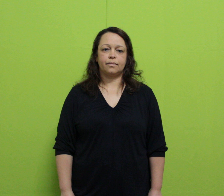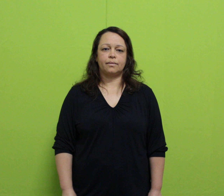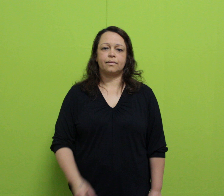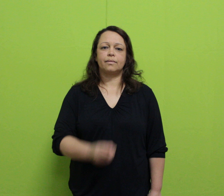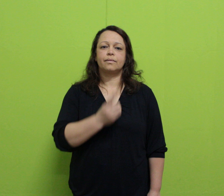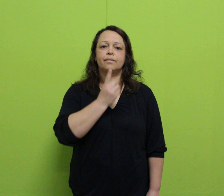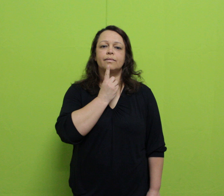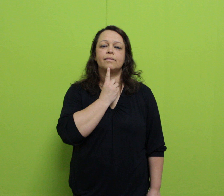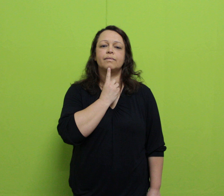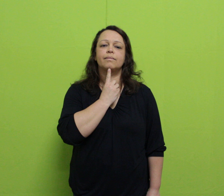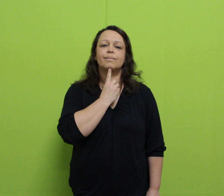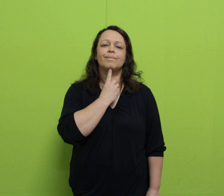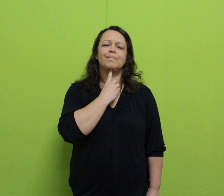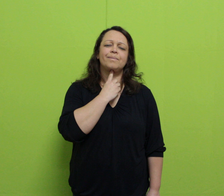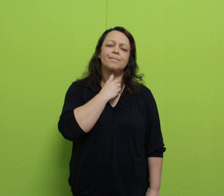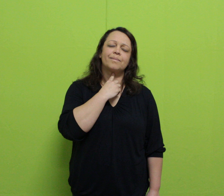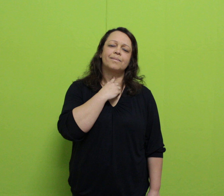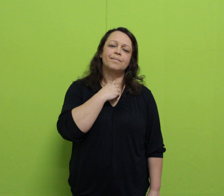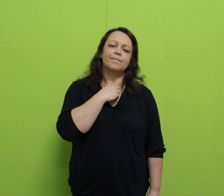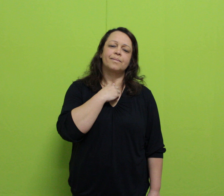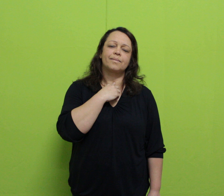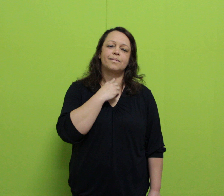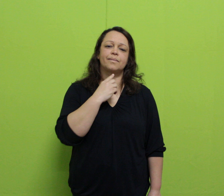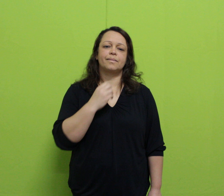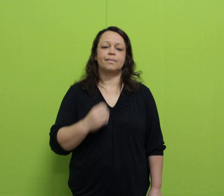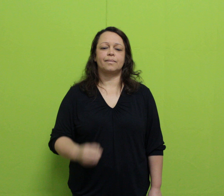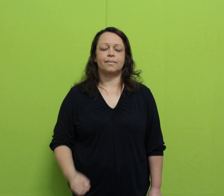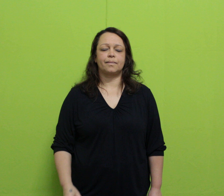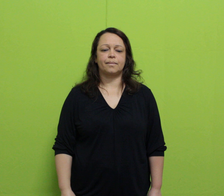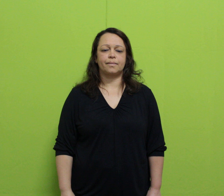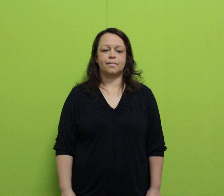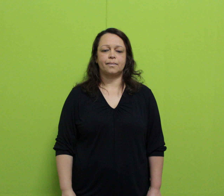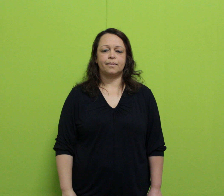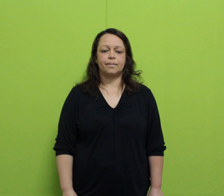vontade